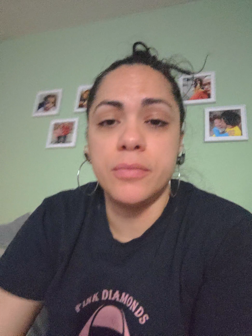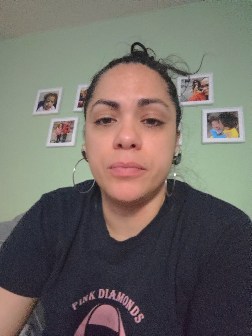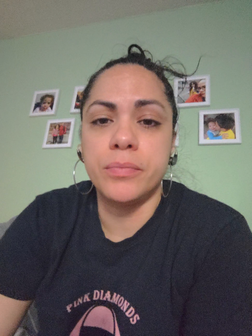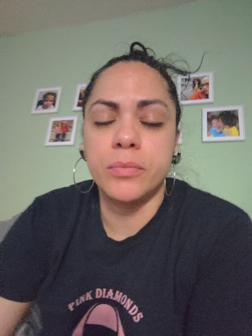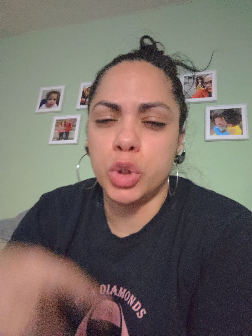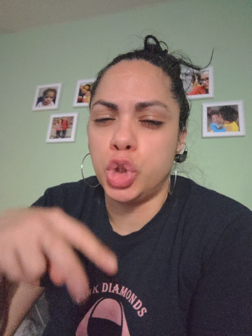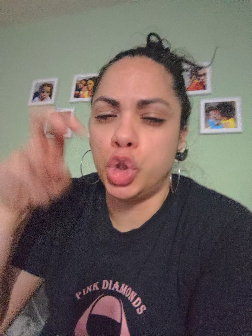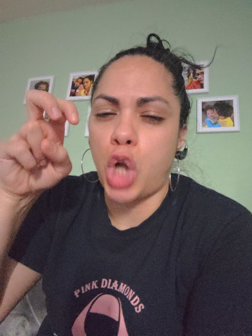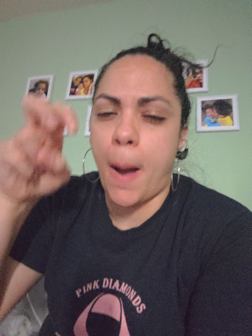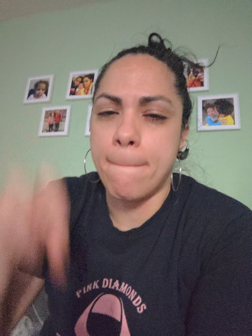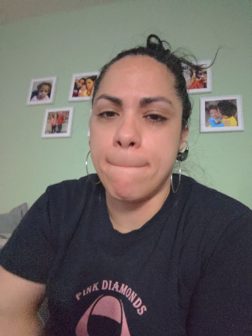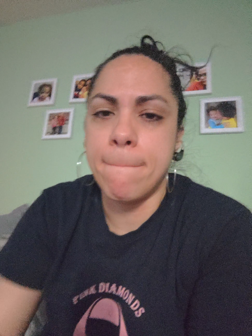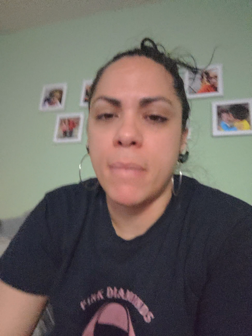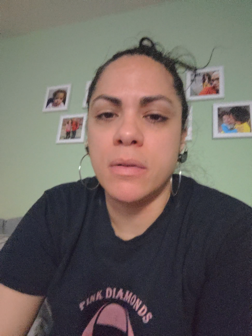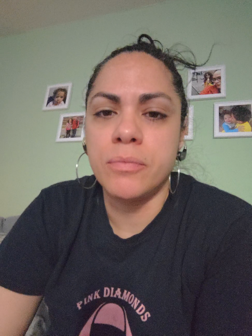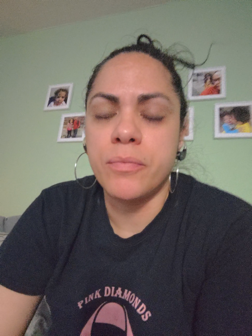jump